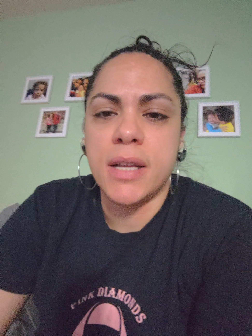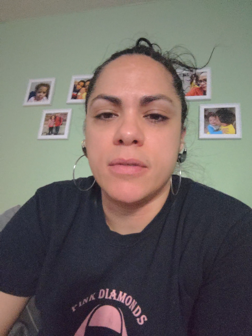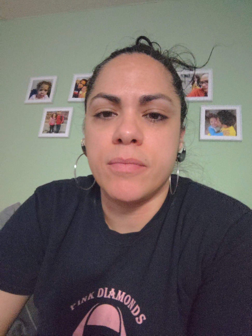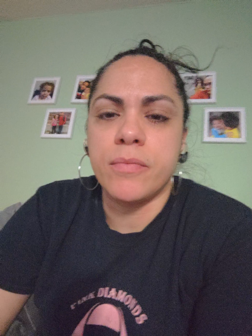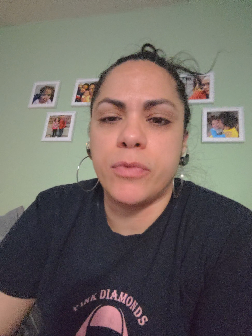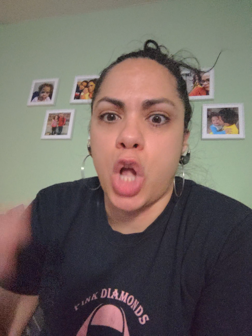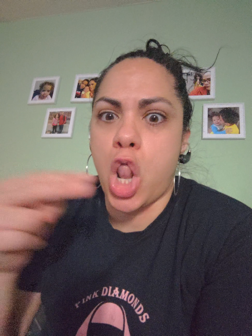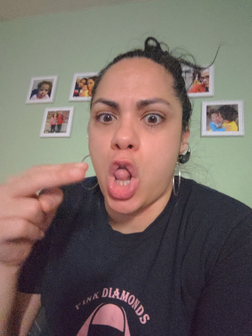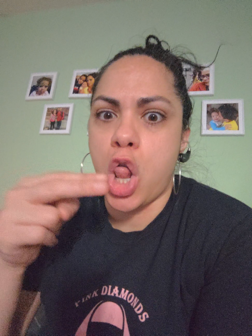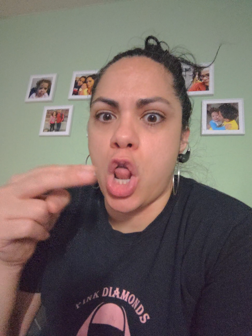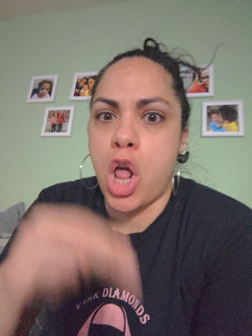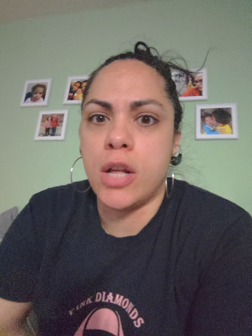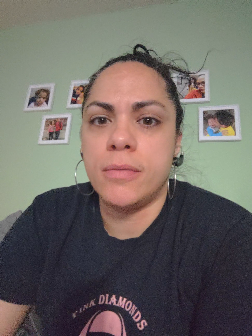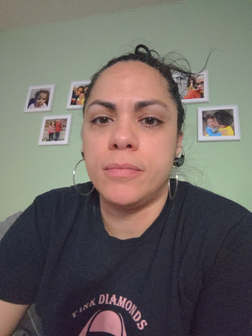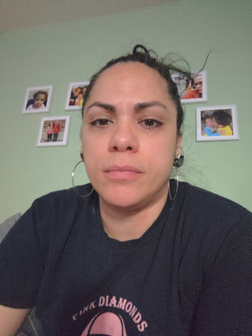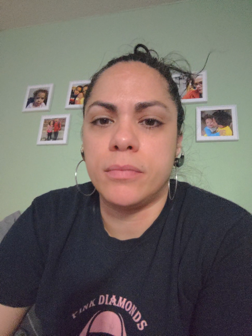look